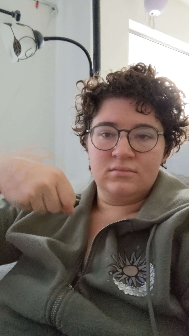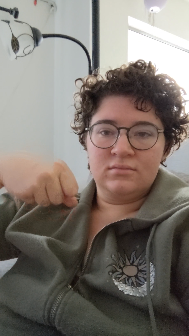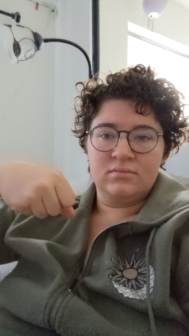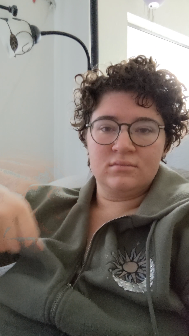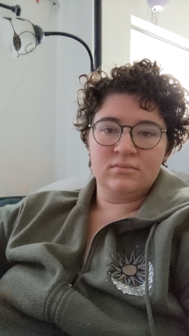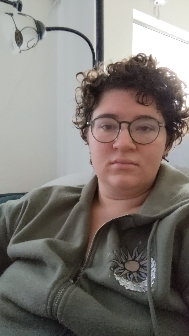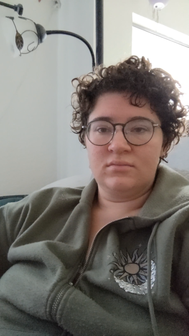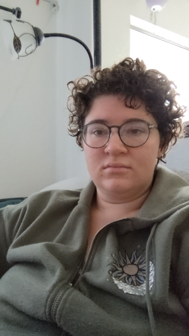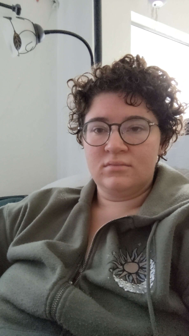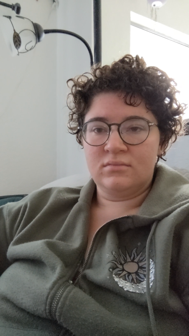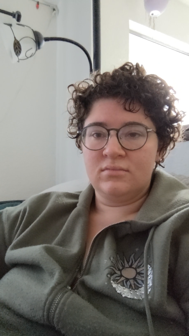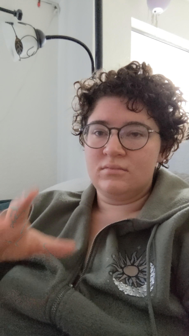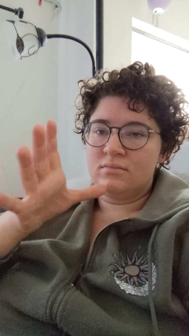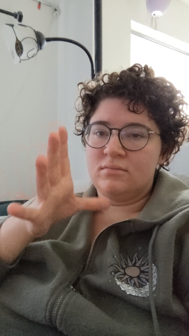lady